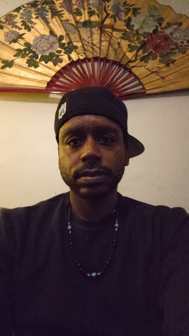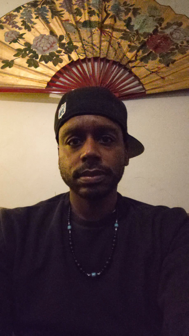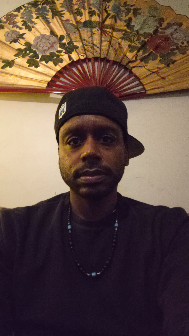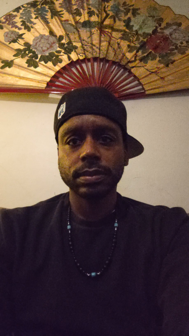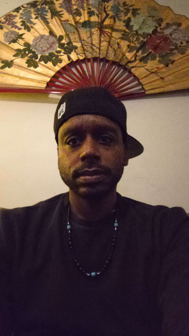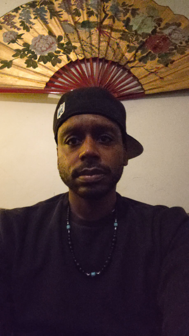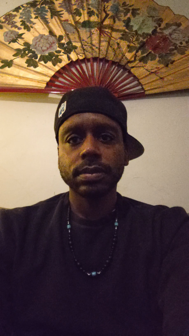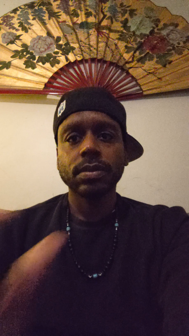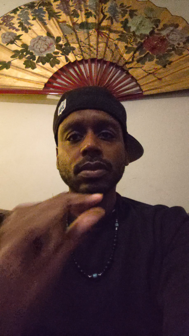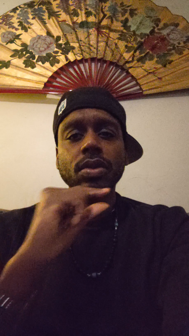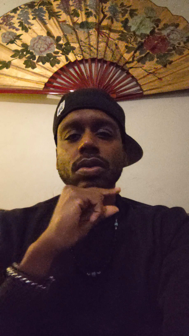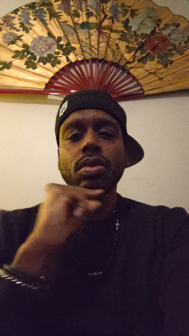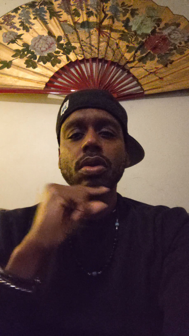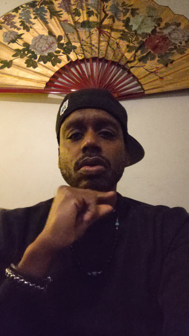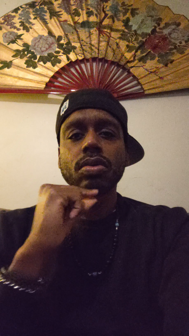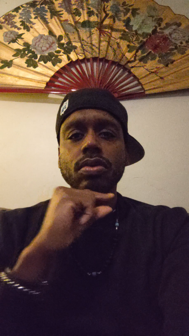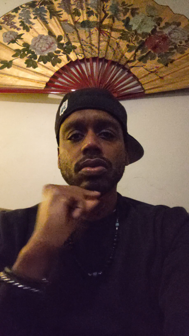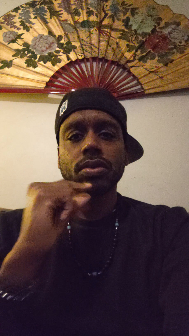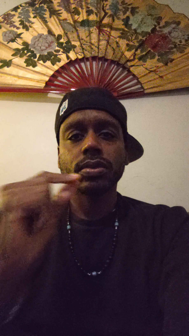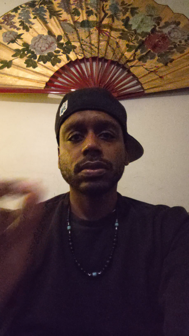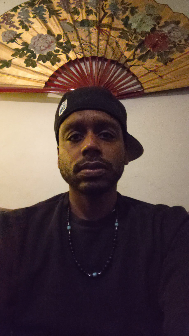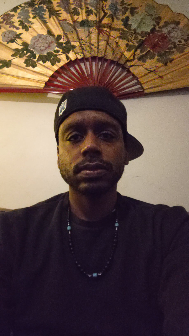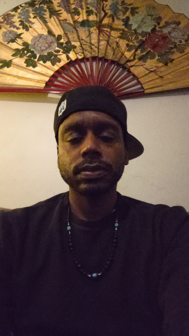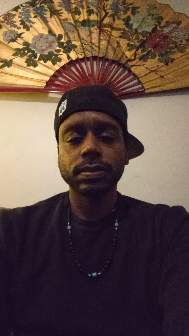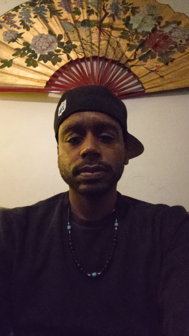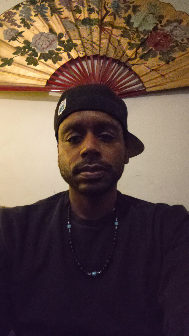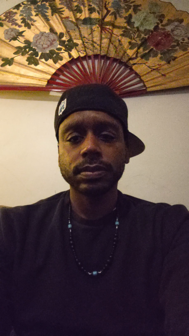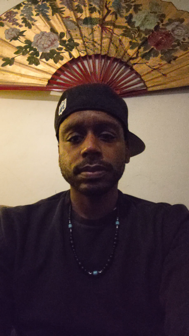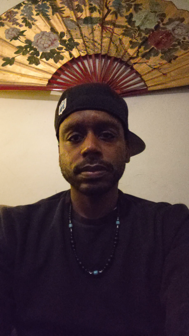glue